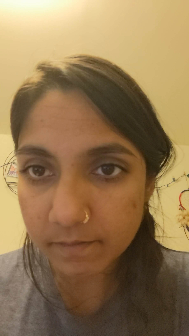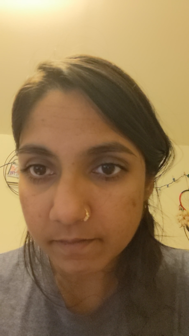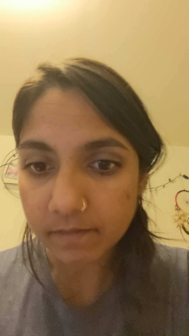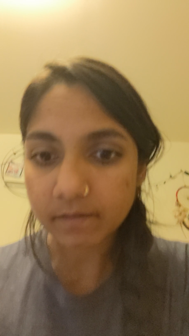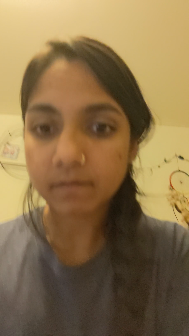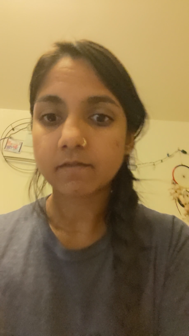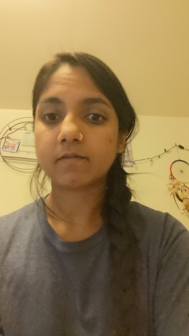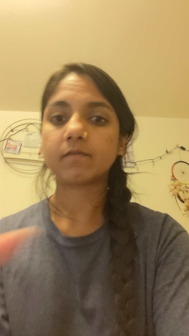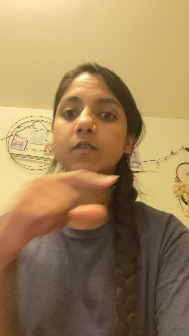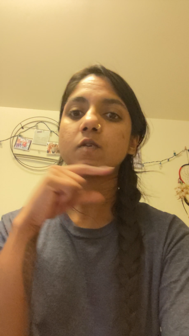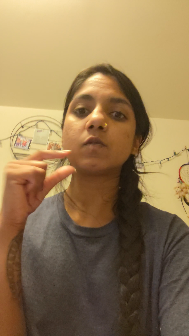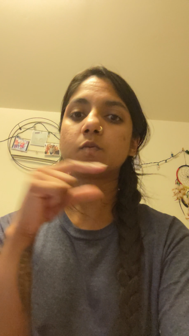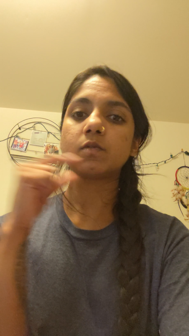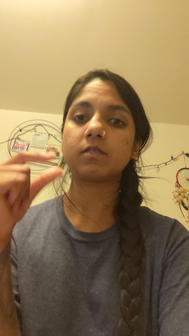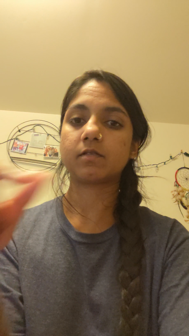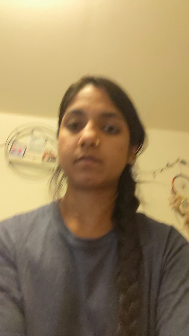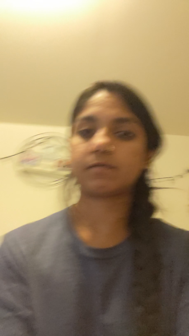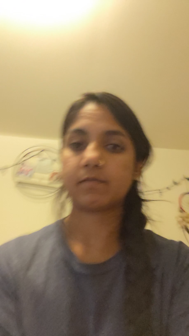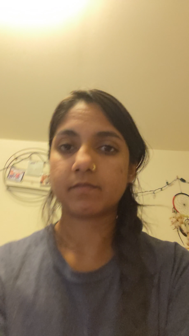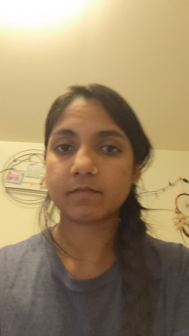glue